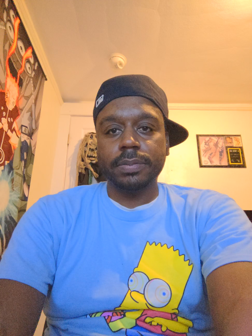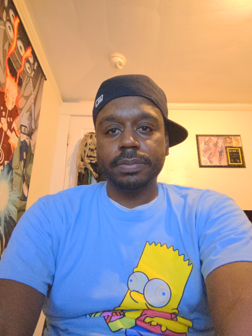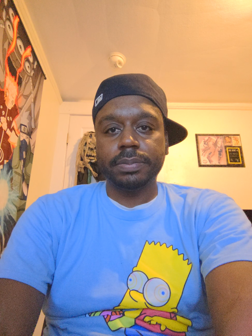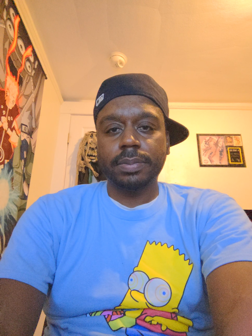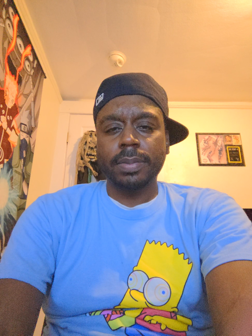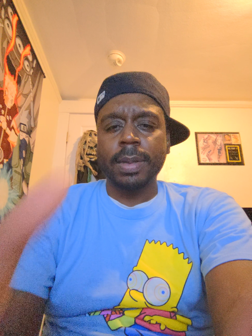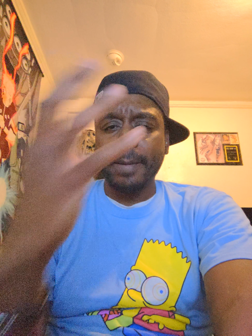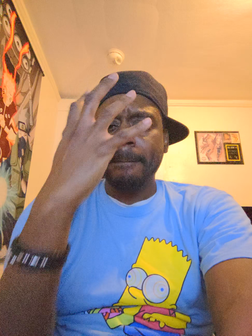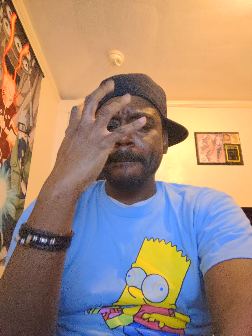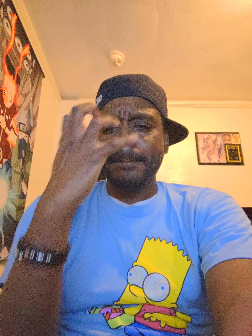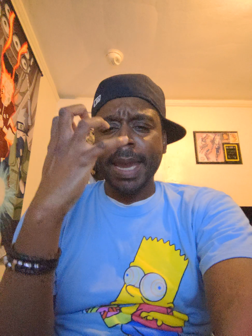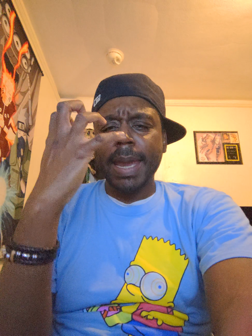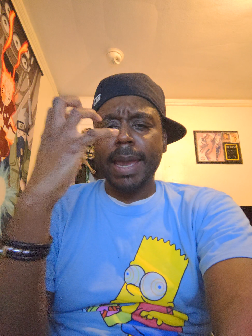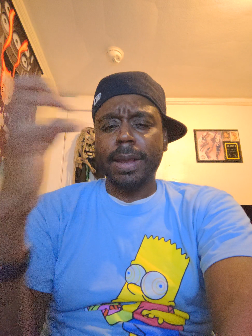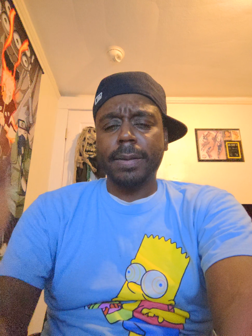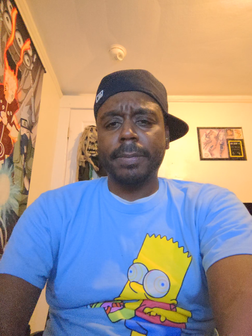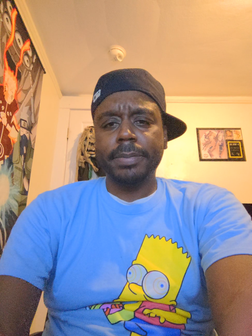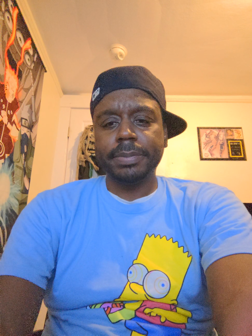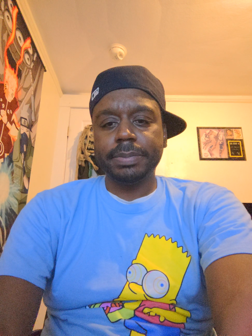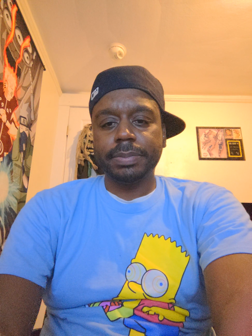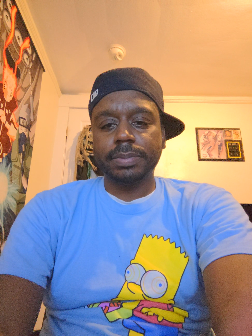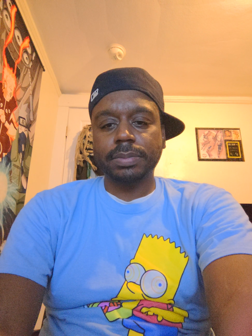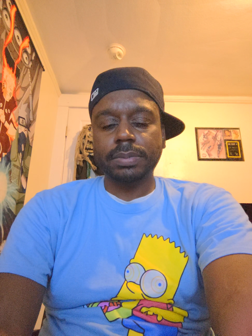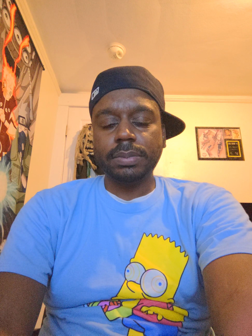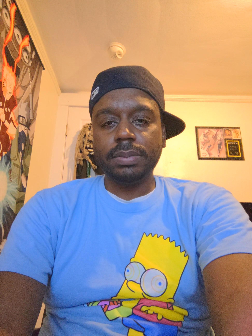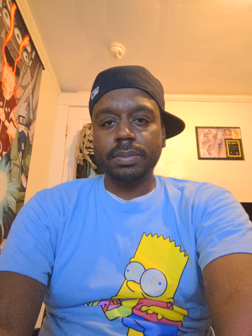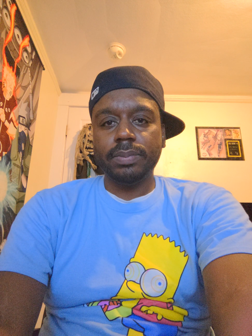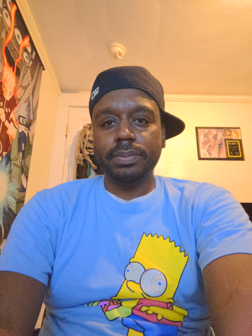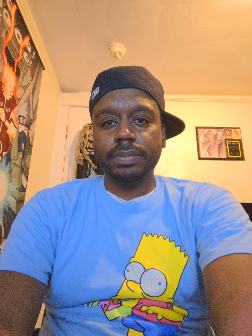mad